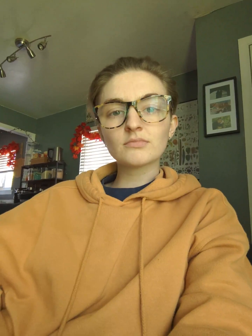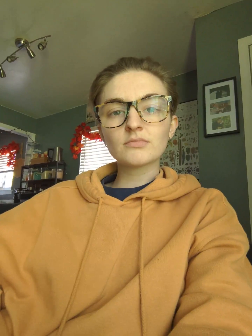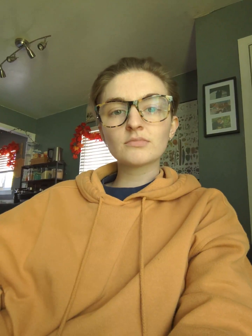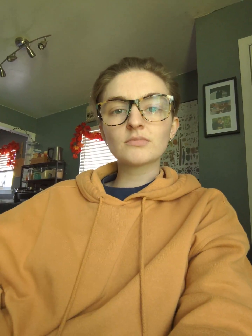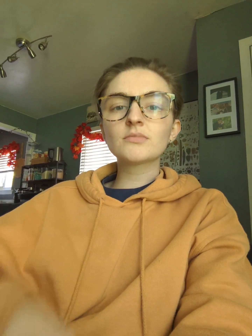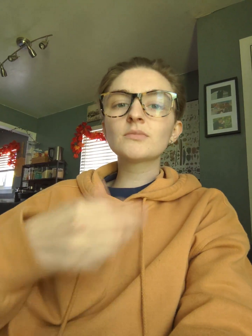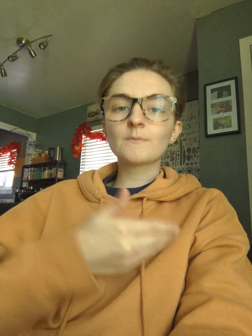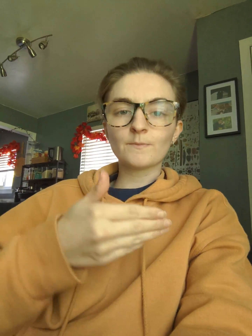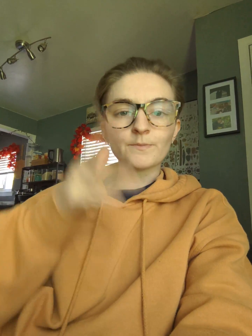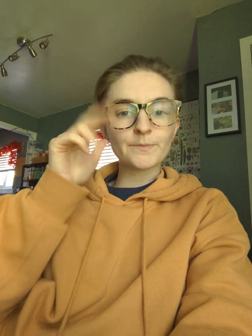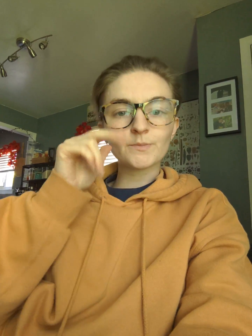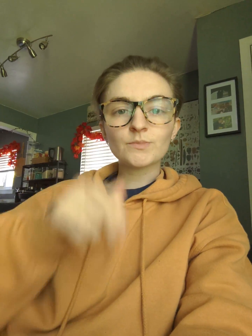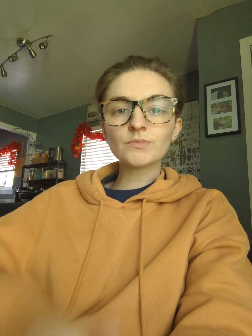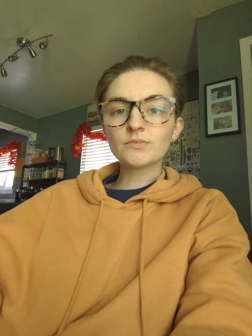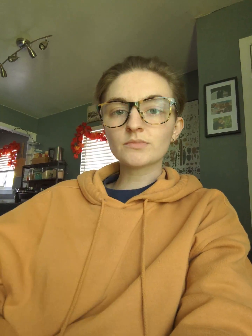pony